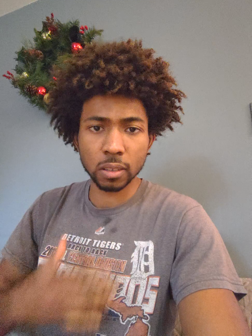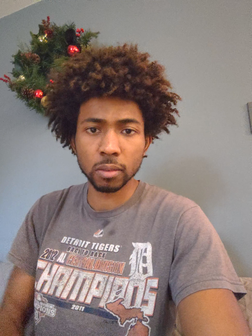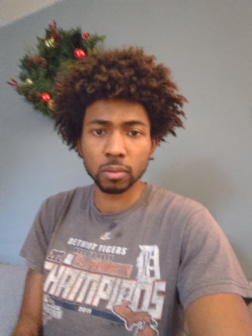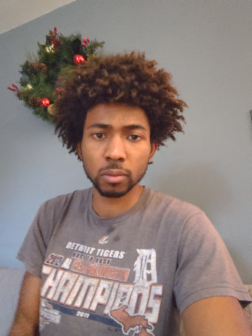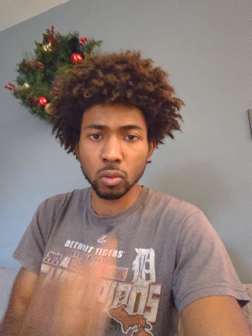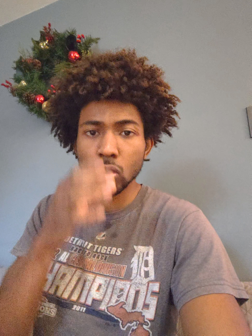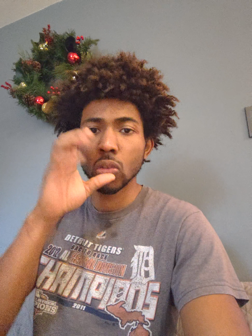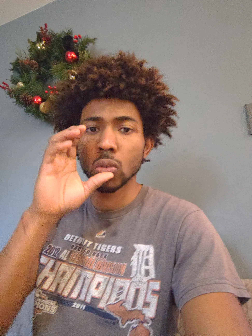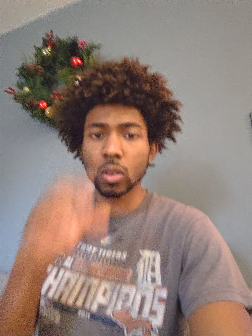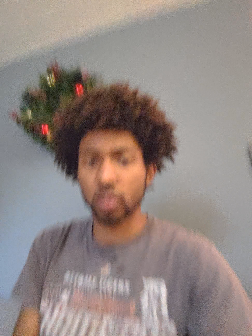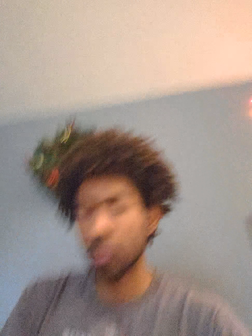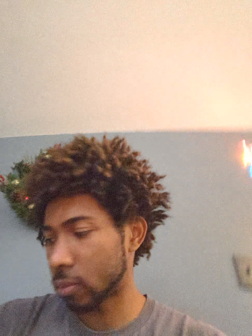drink